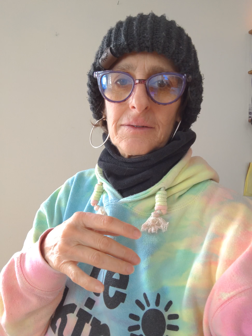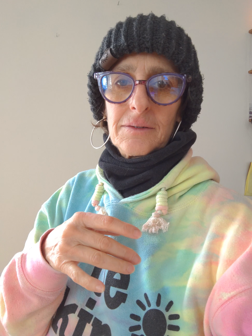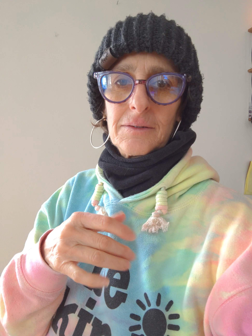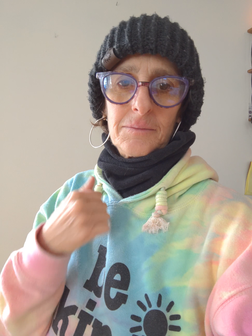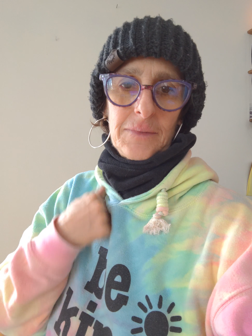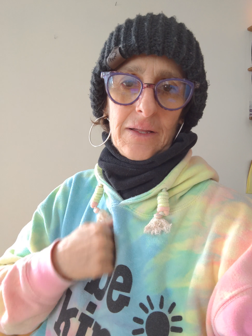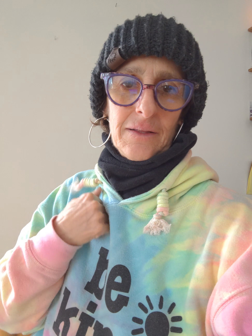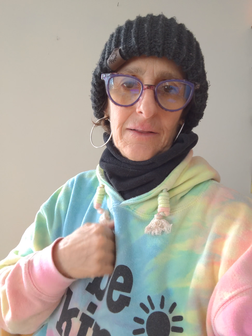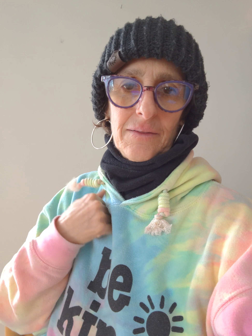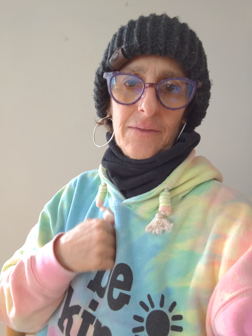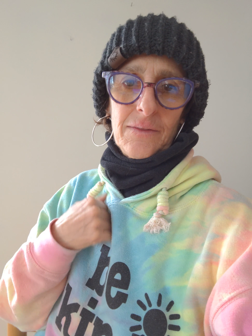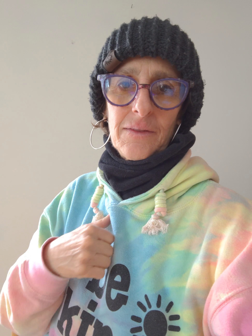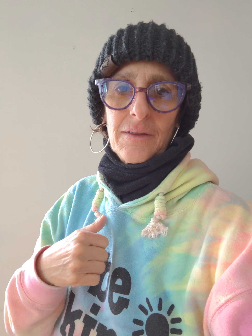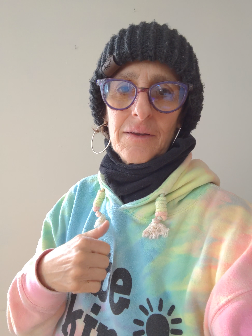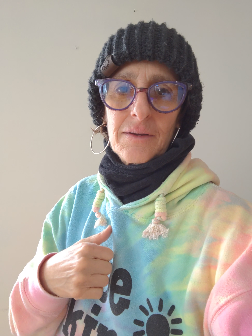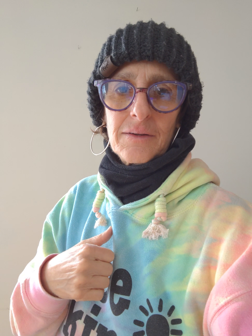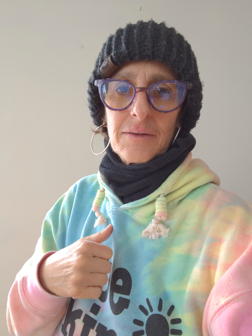bath